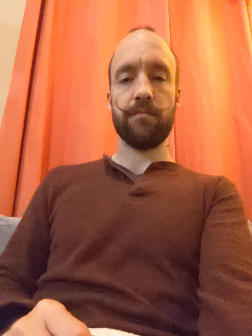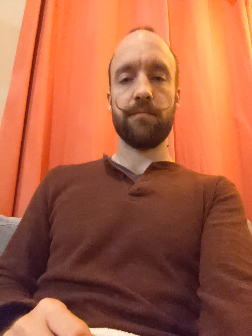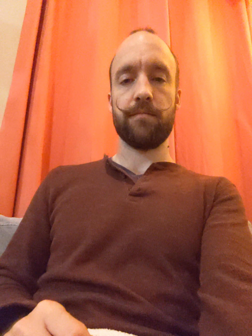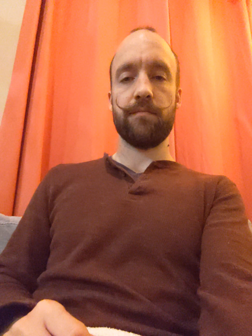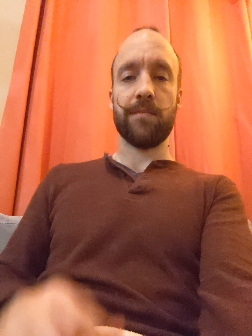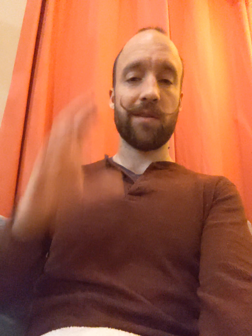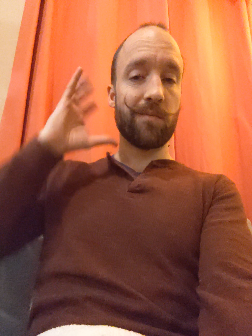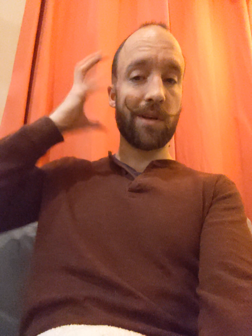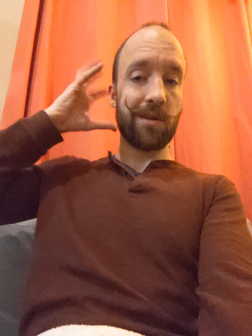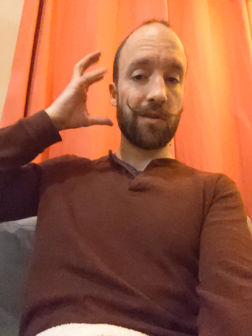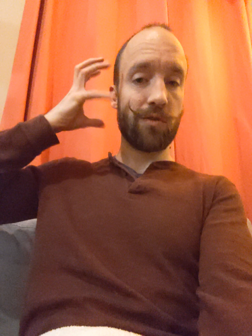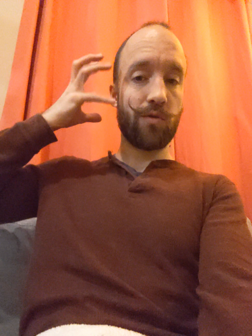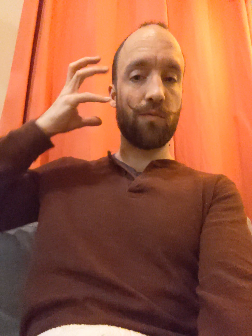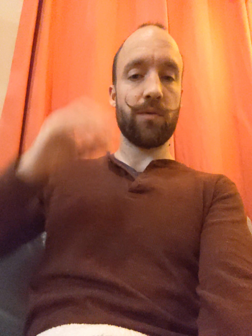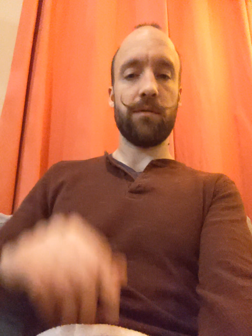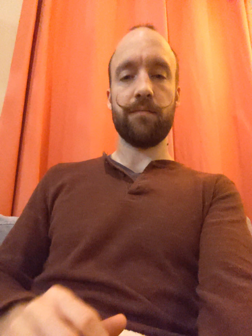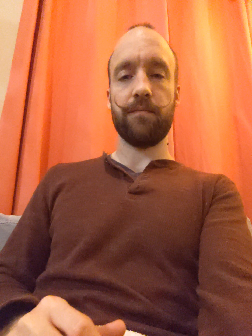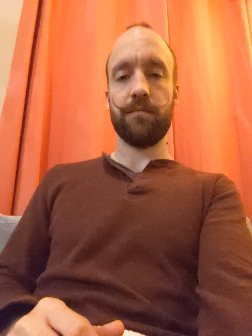radio